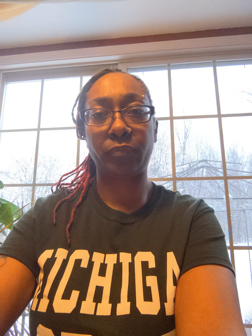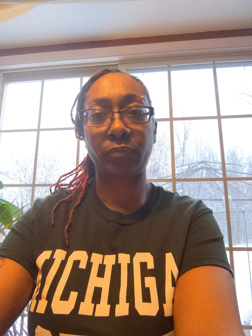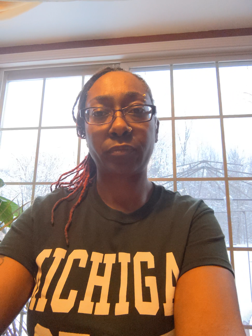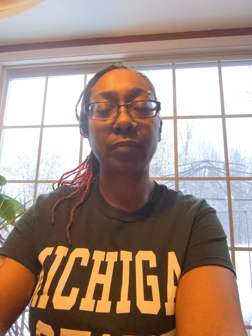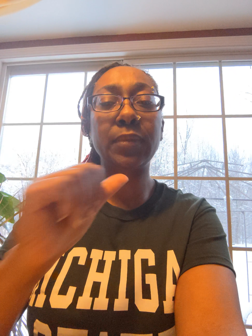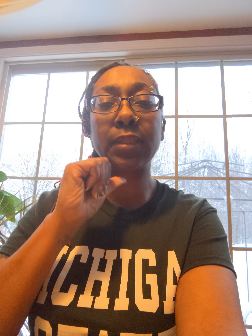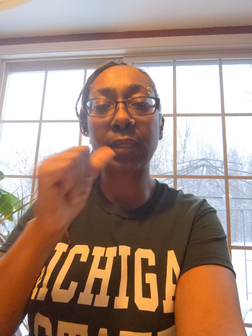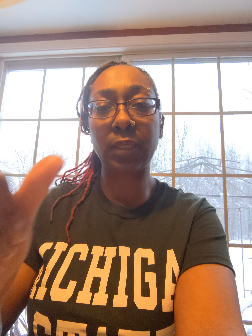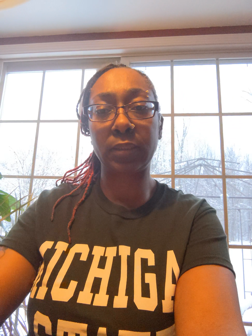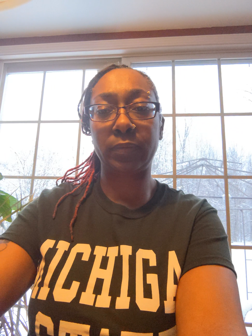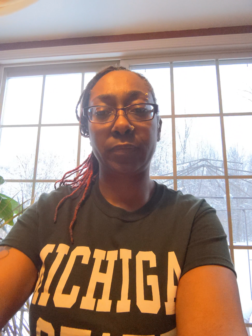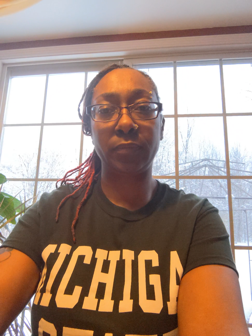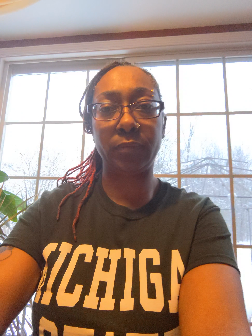not